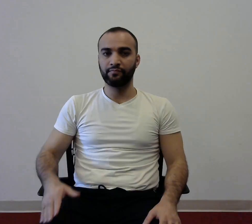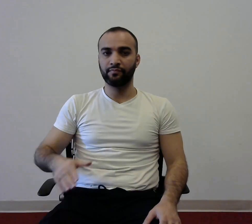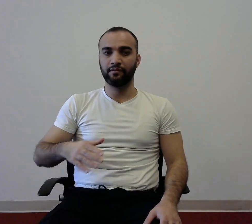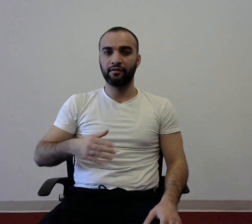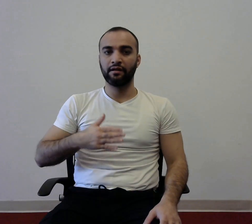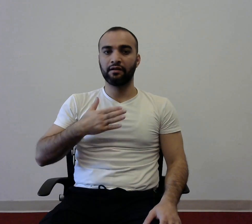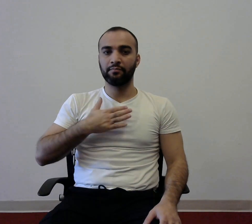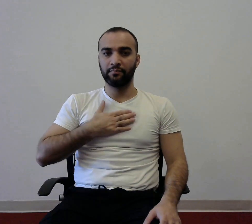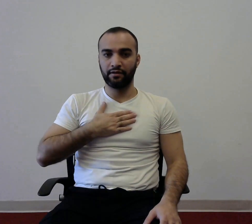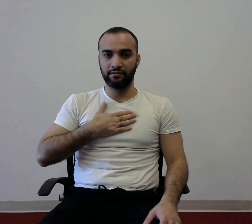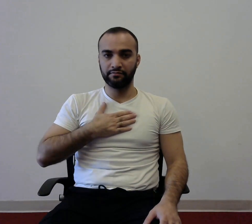mən